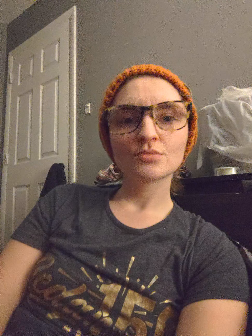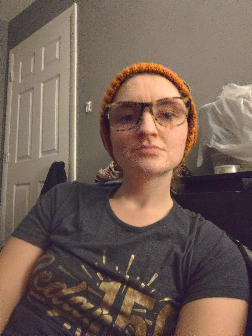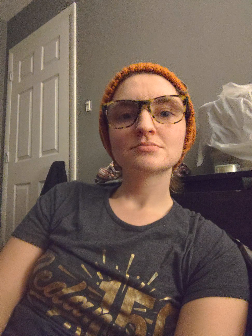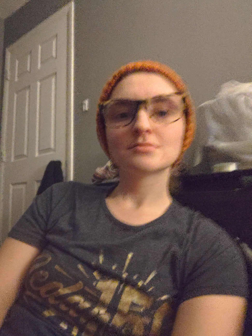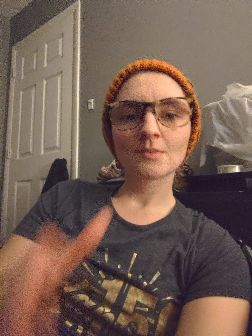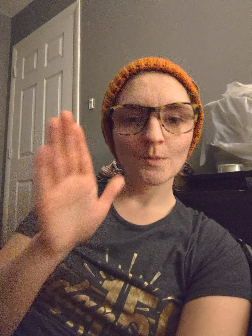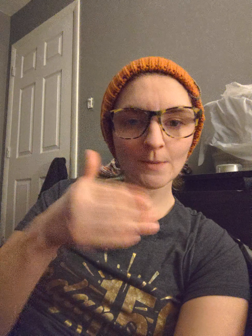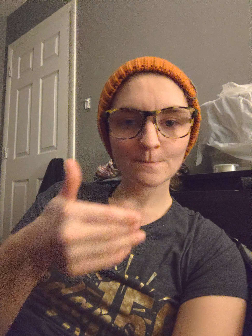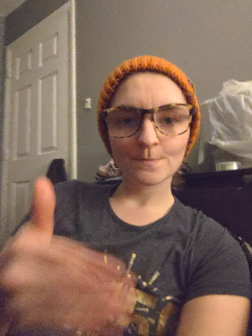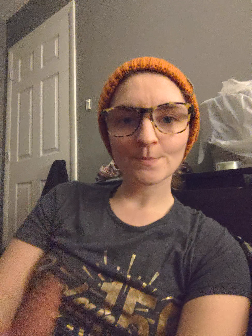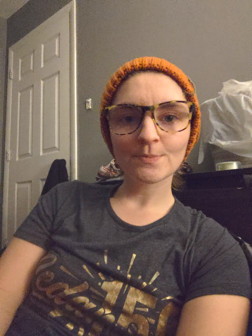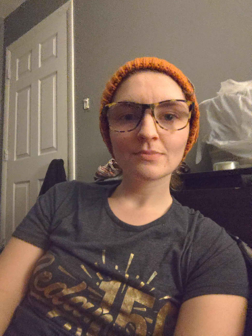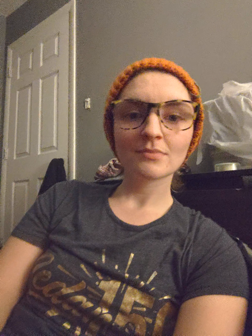room